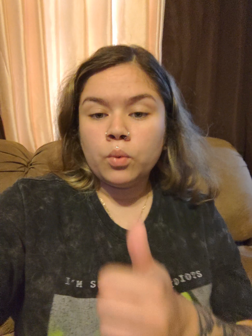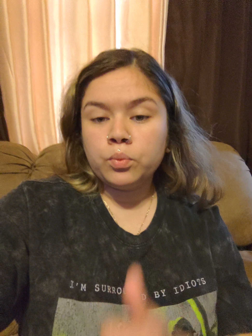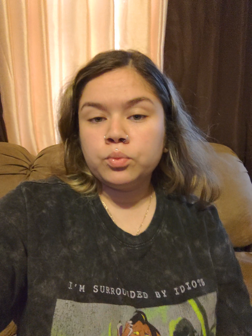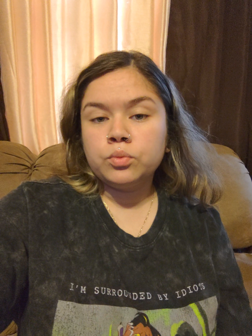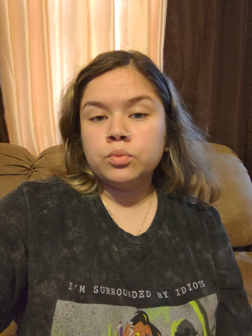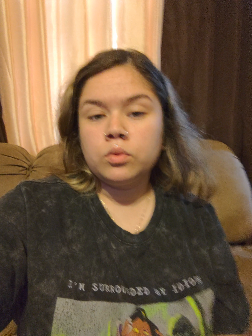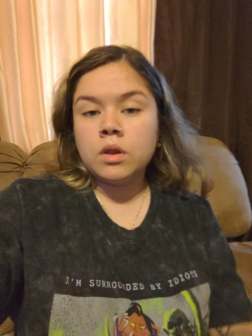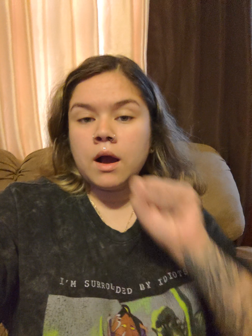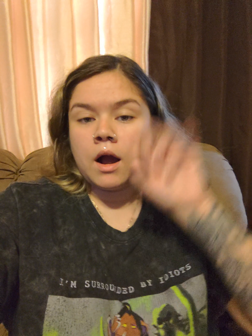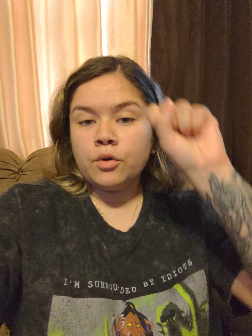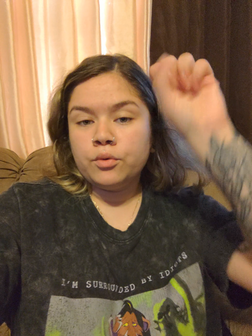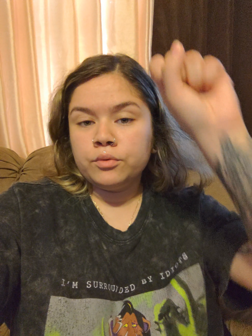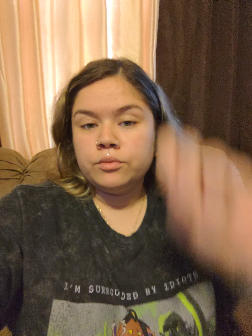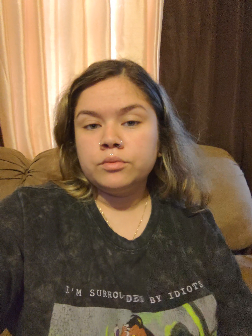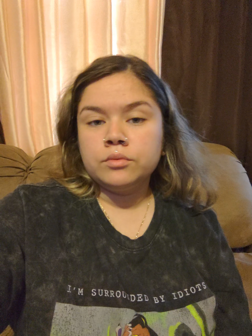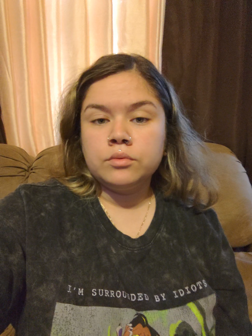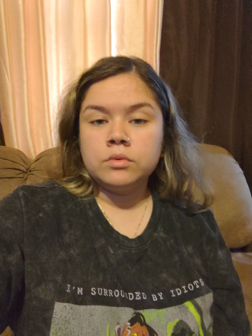ladder